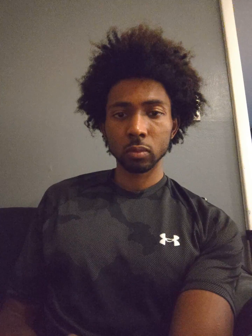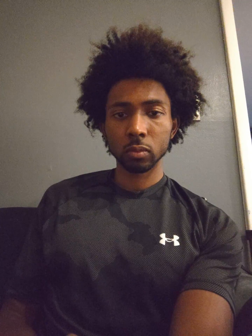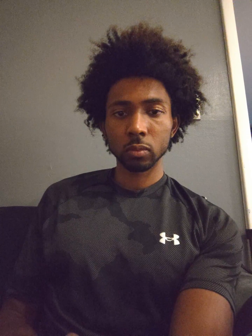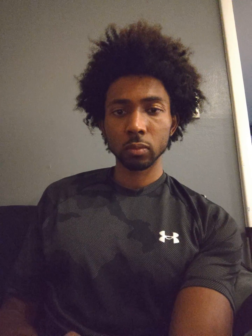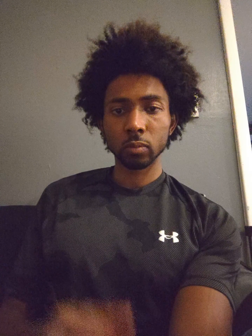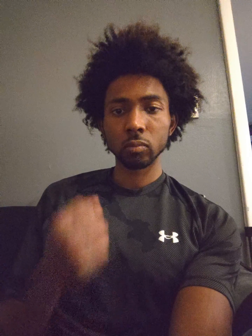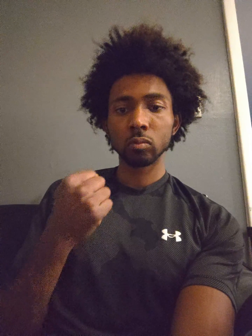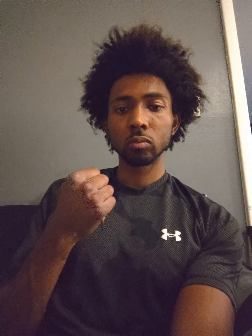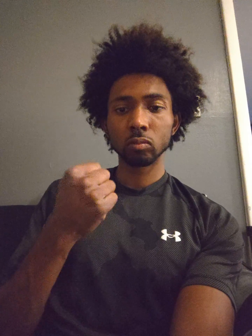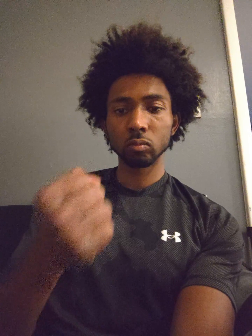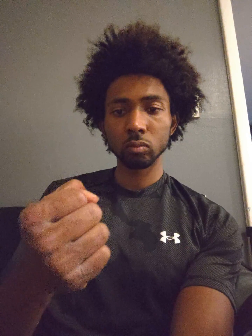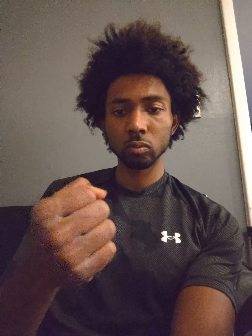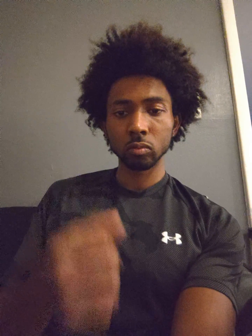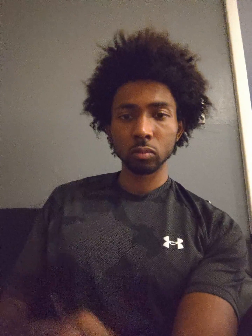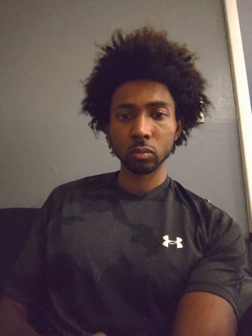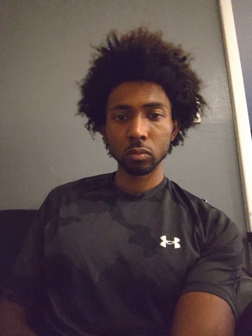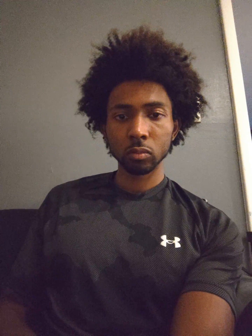drive